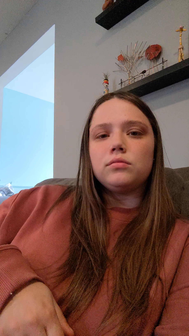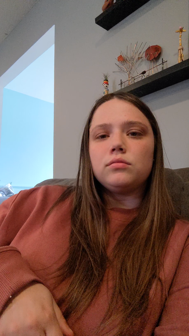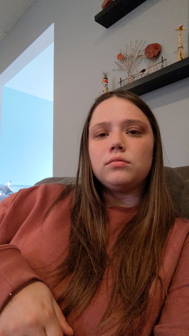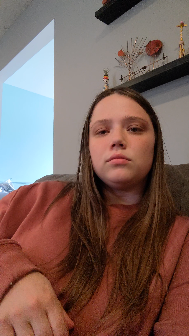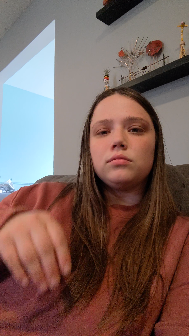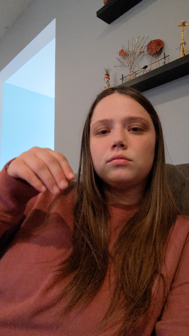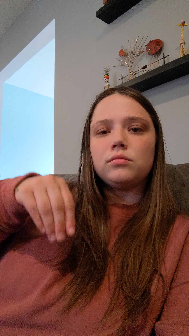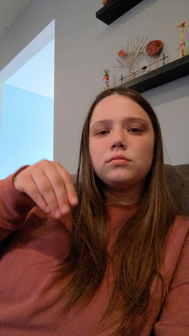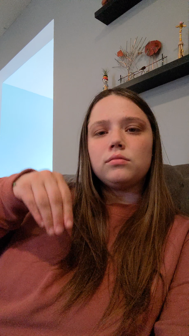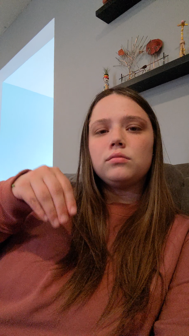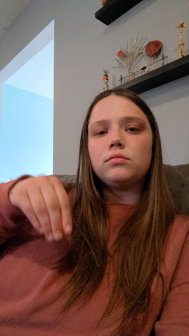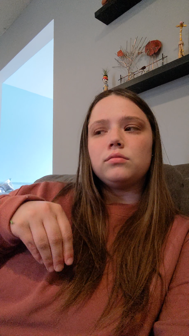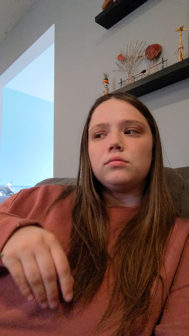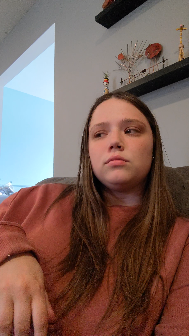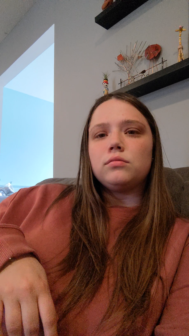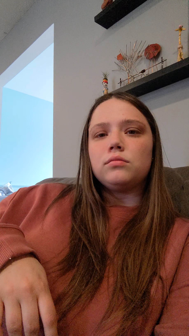inside